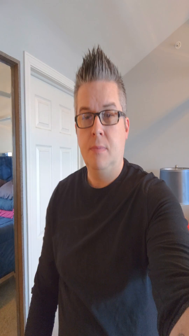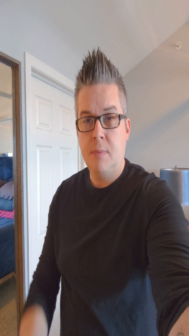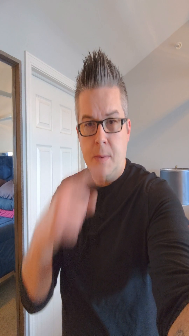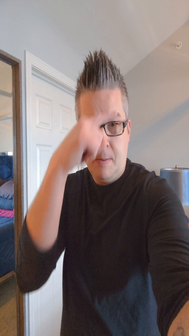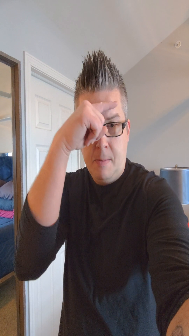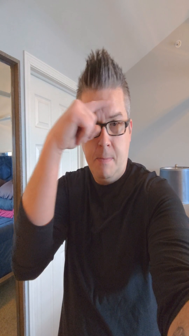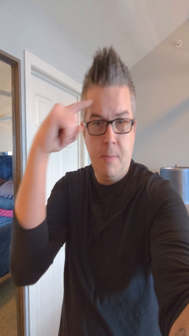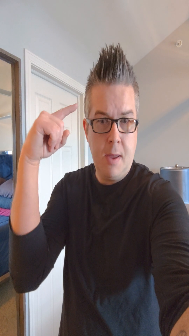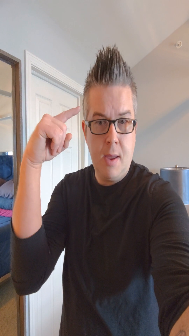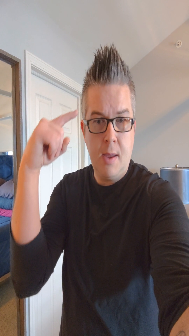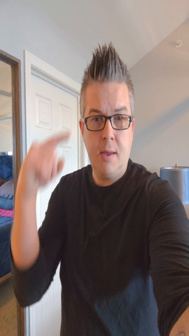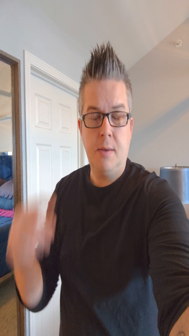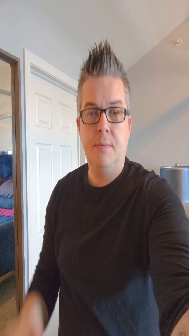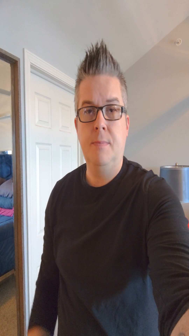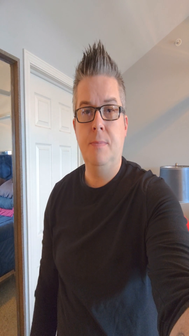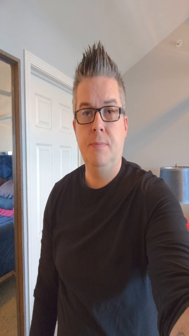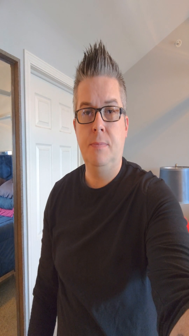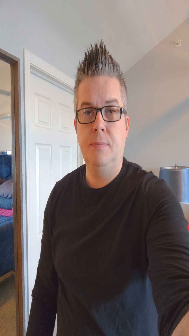black